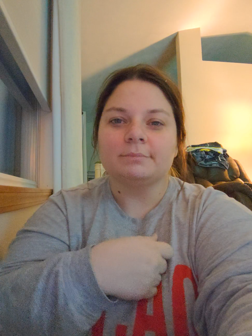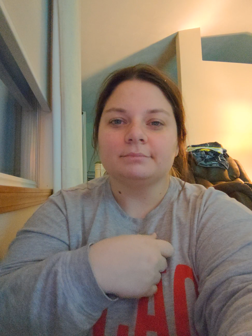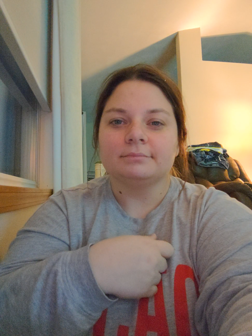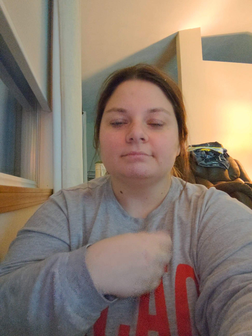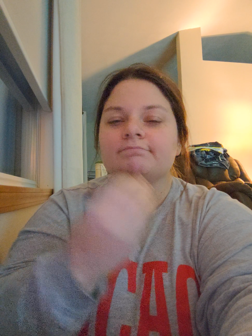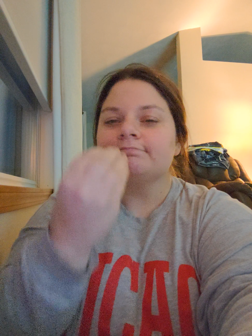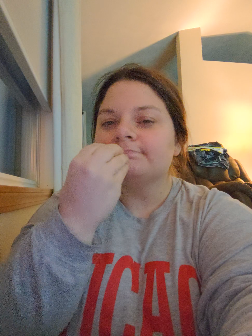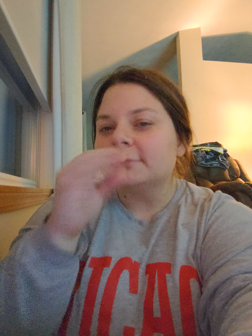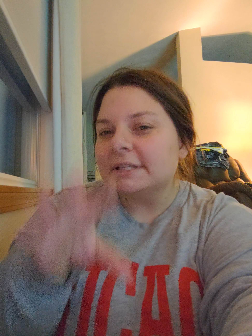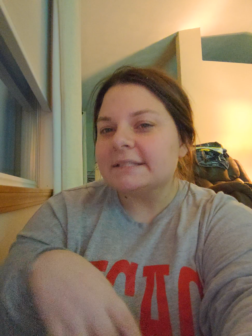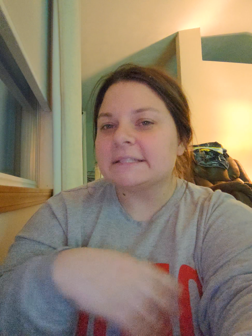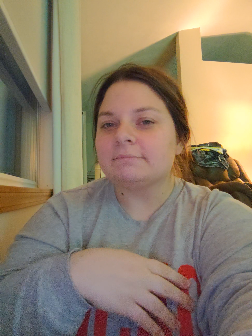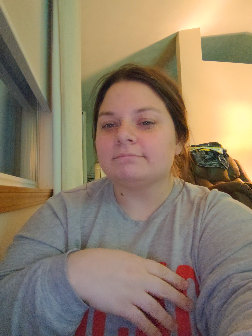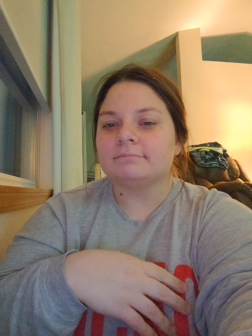kiss